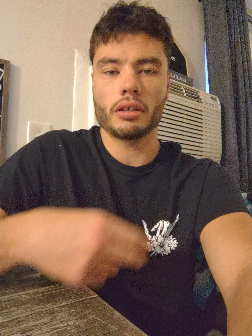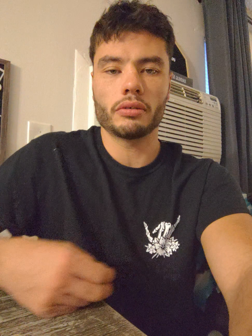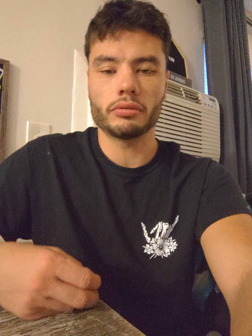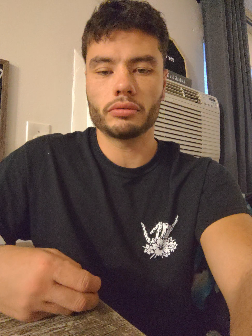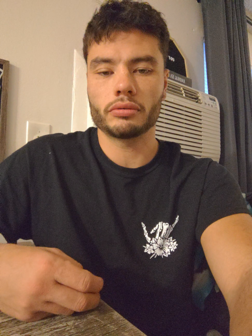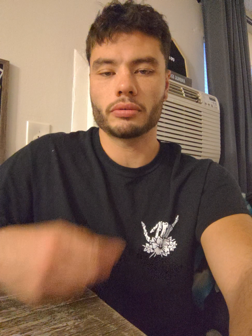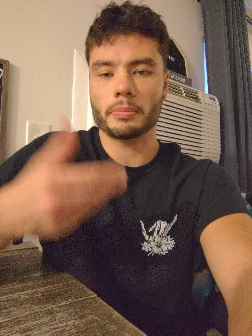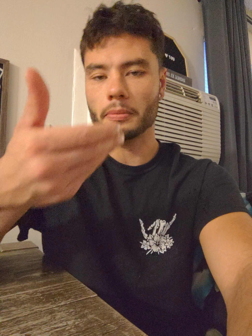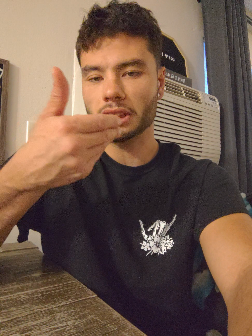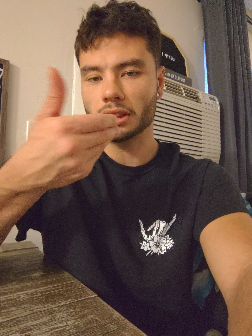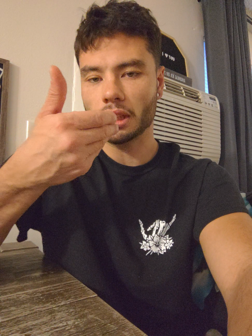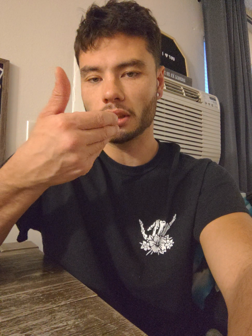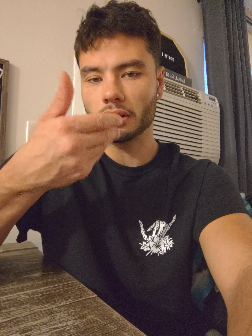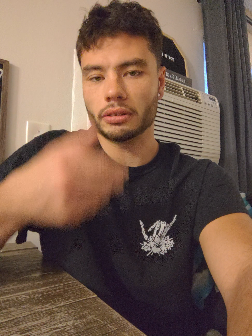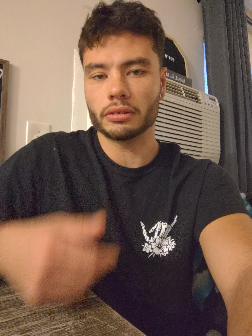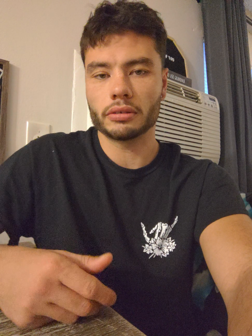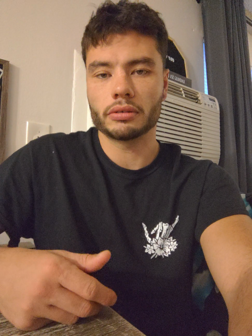pizza